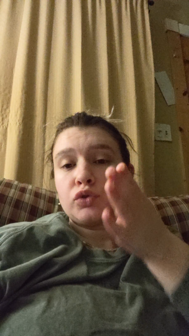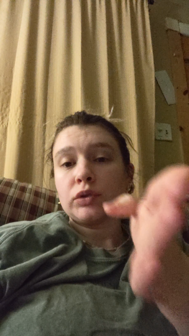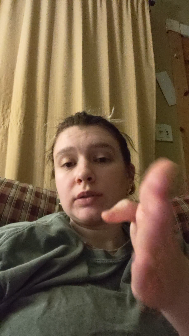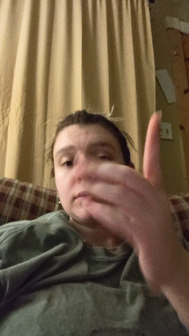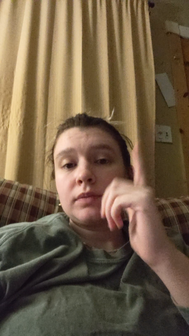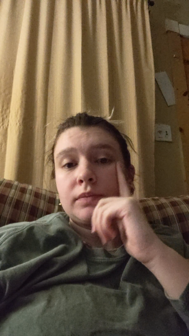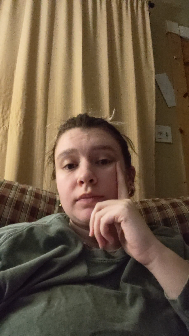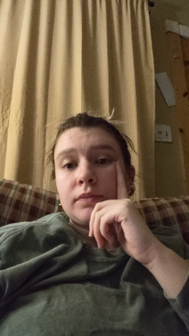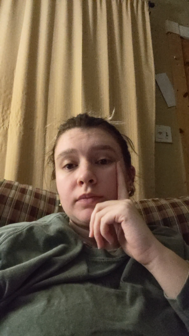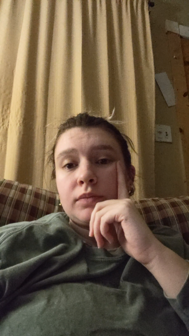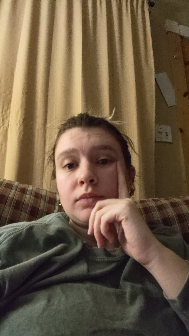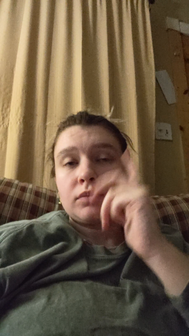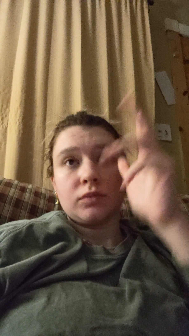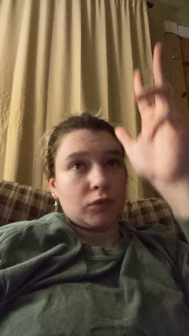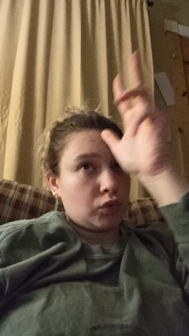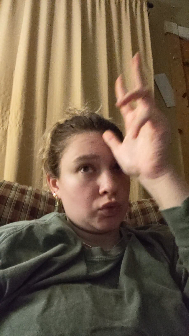rooster